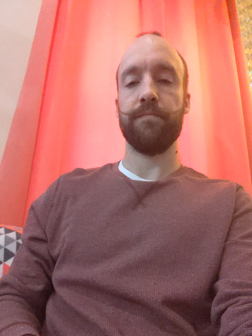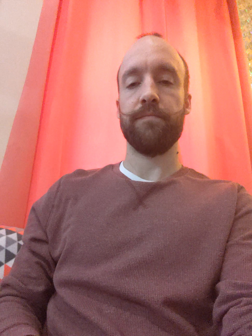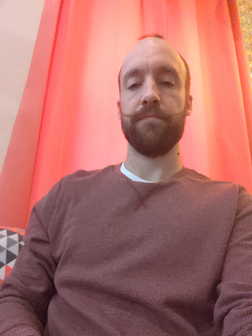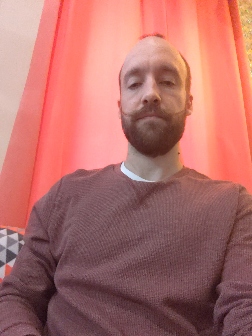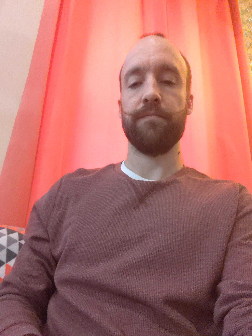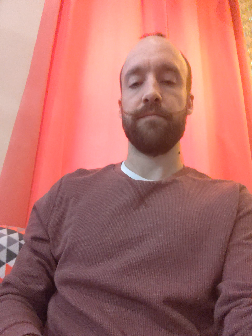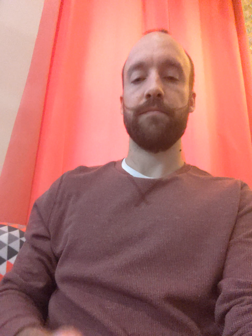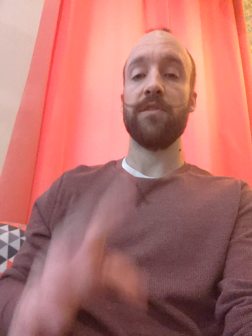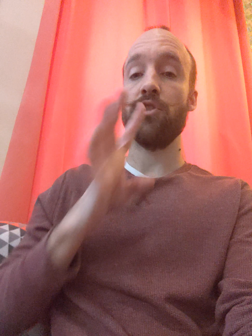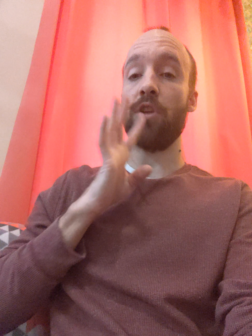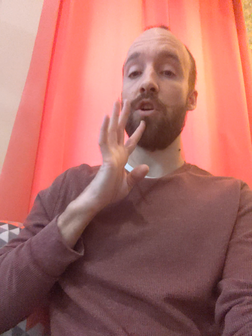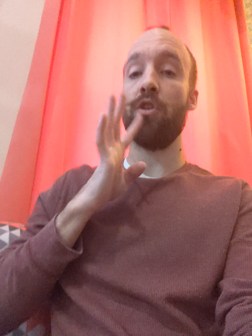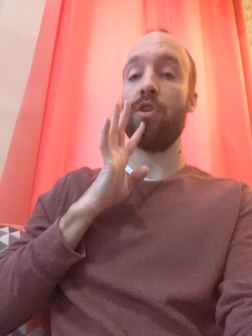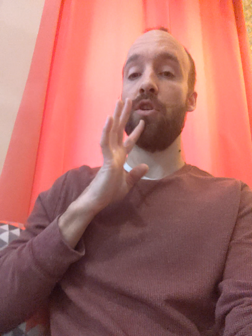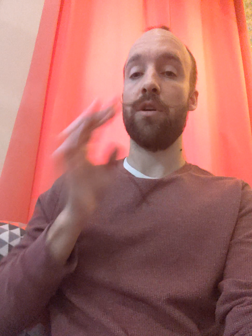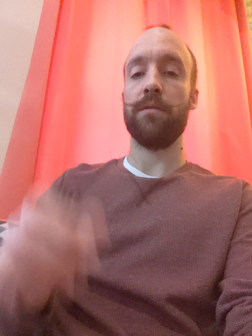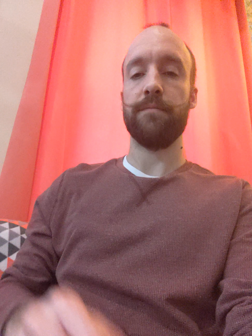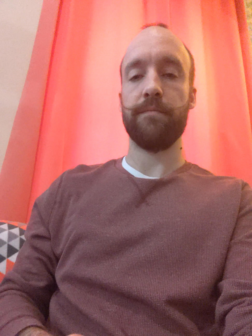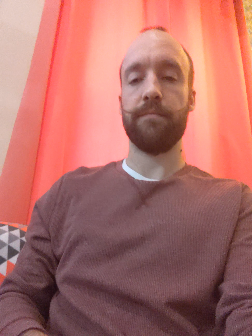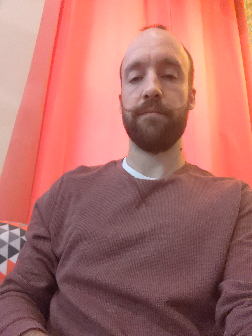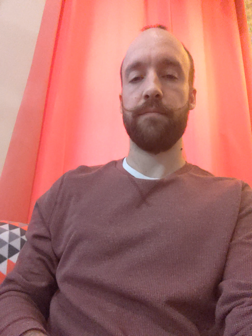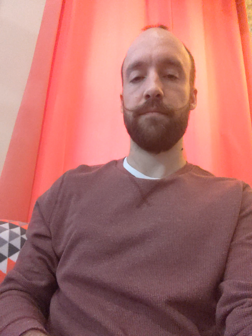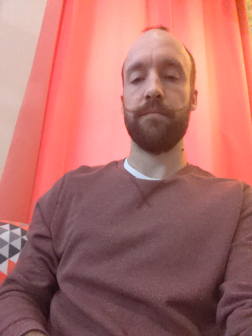talk